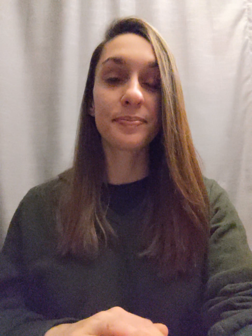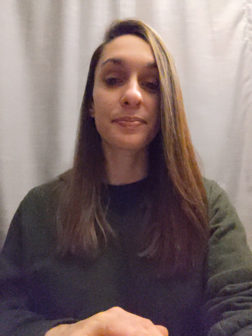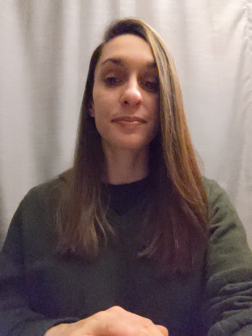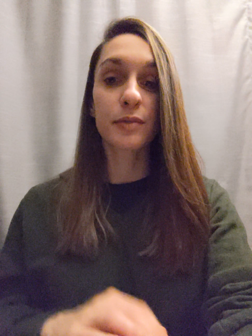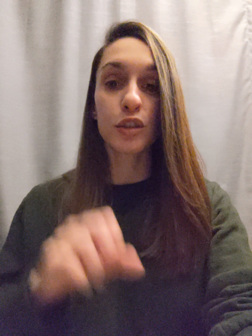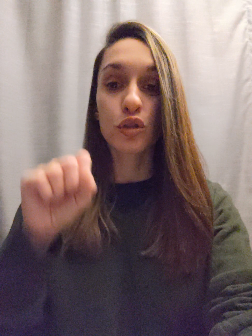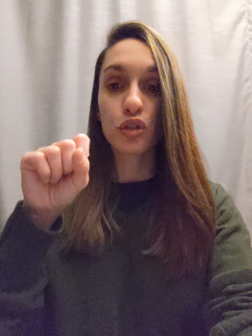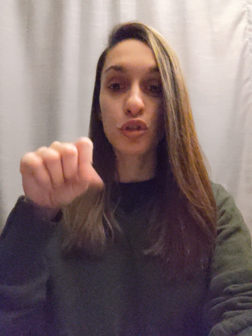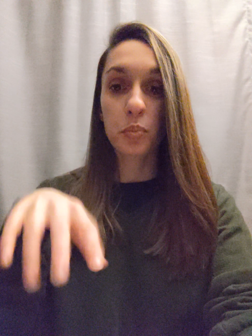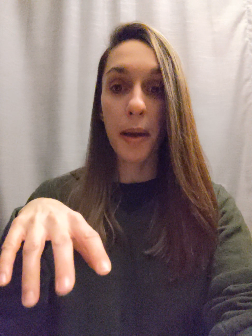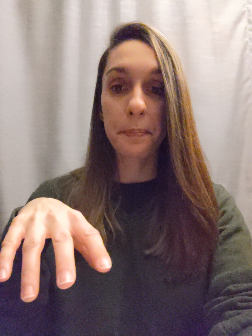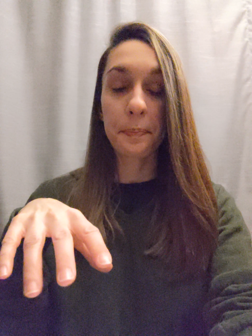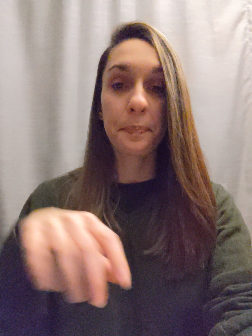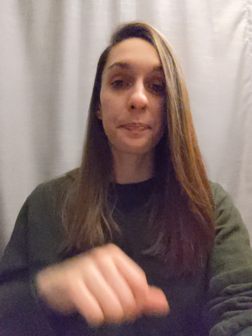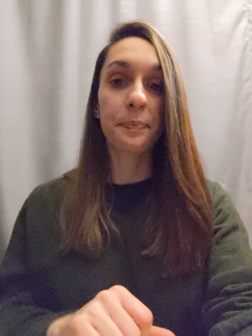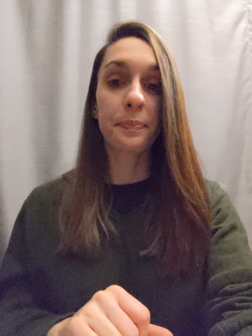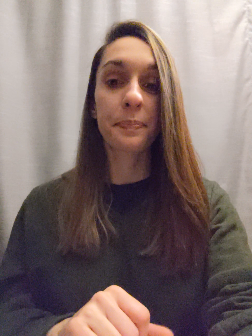drop